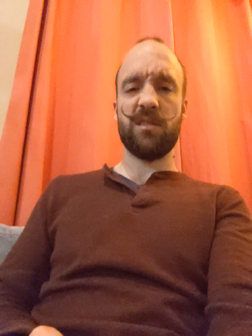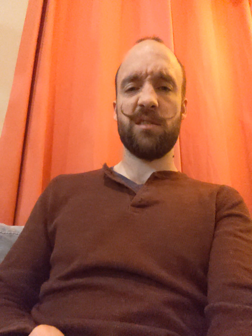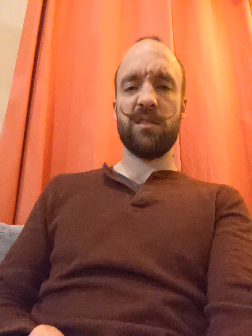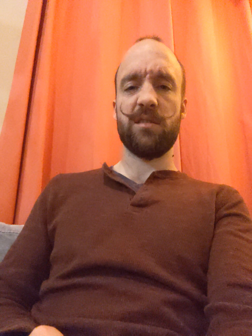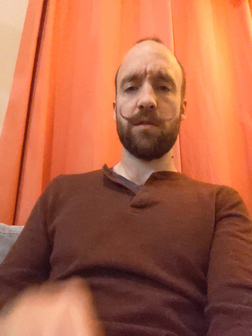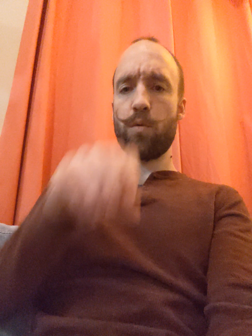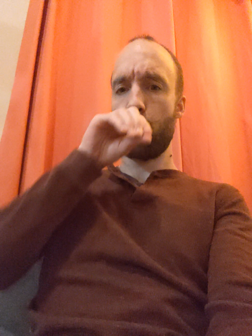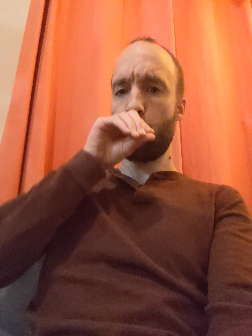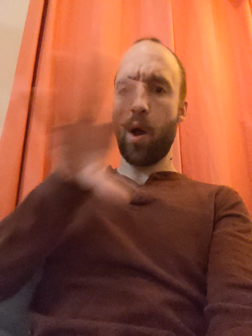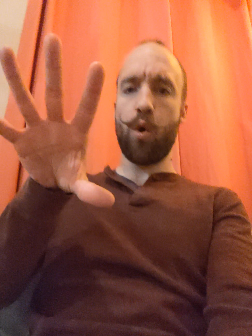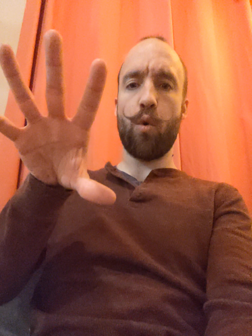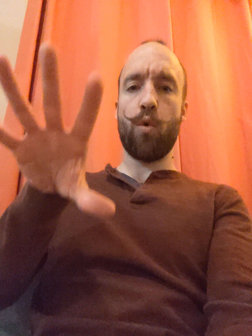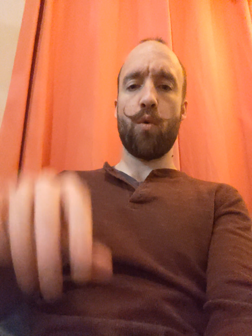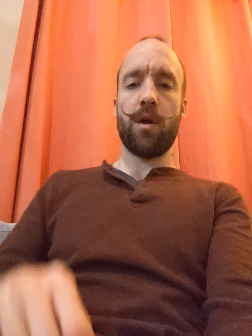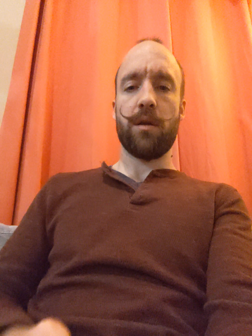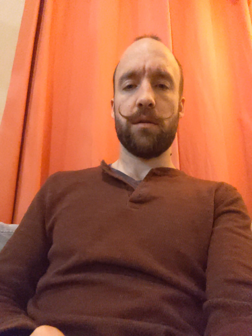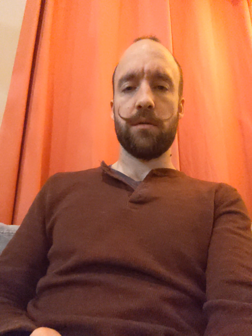blow